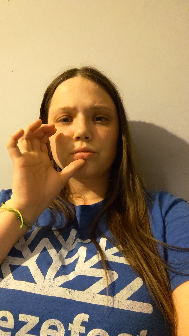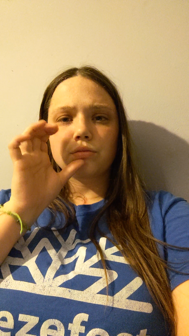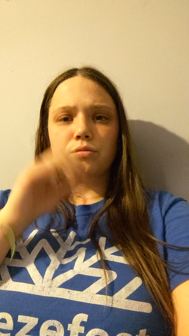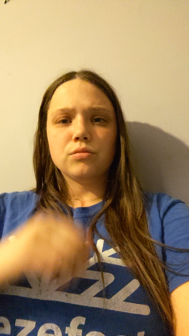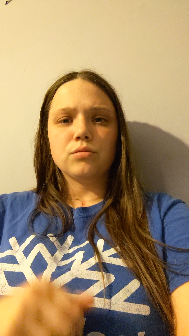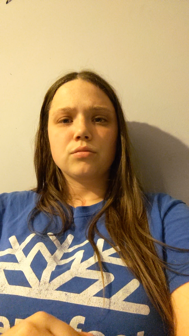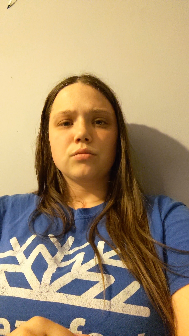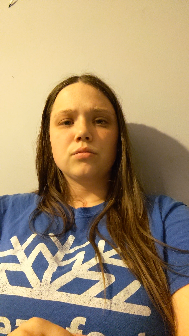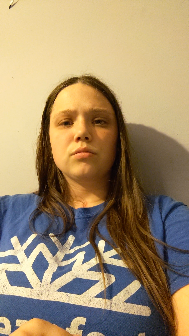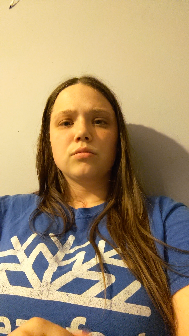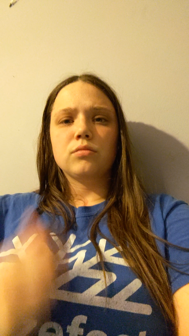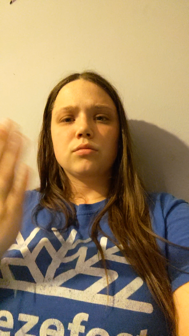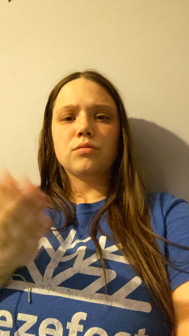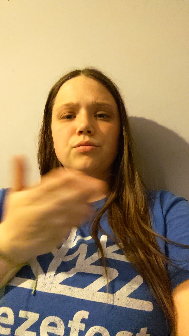carry